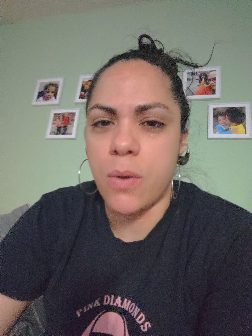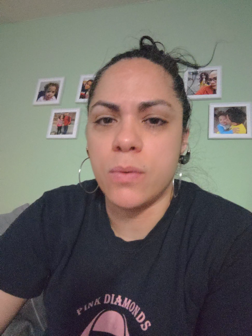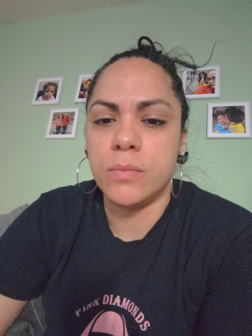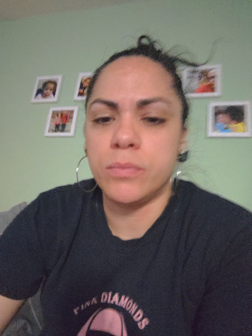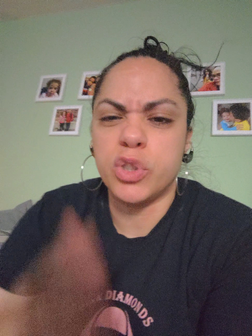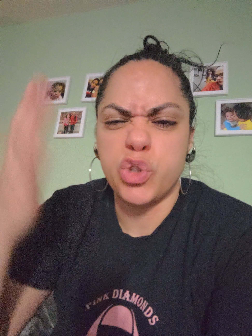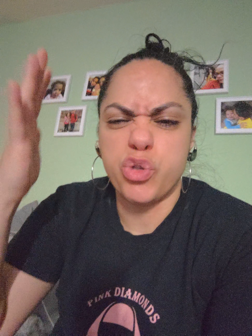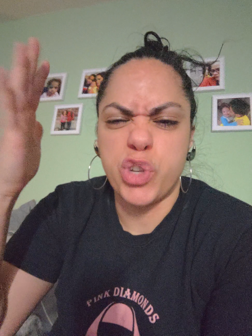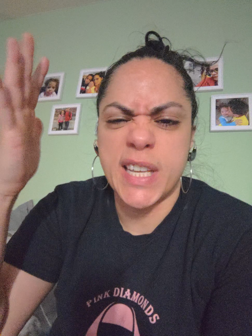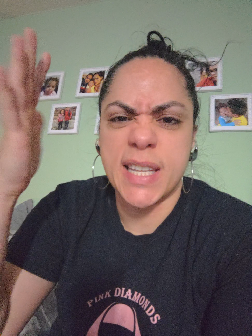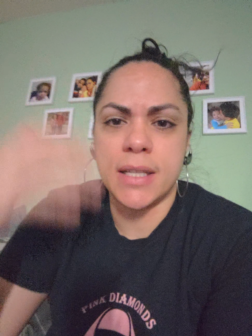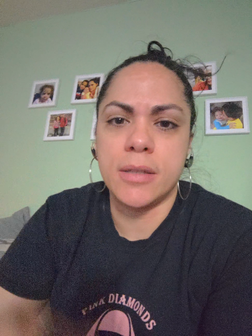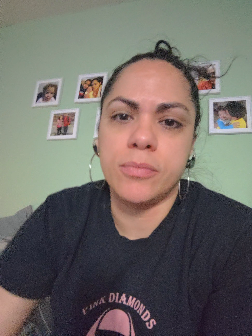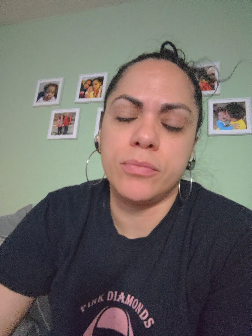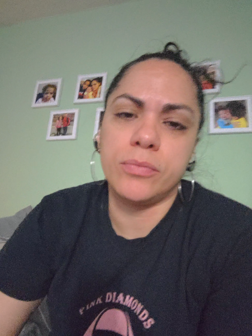tree